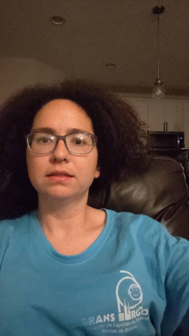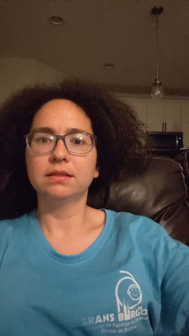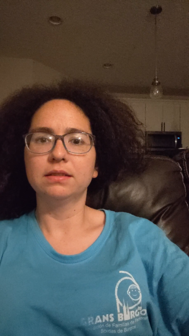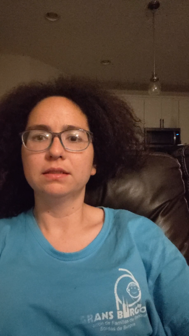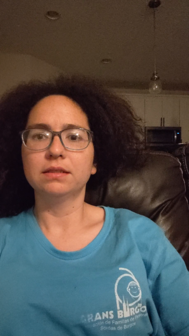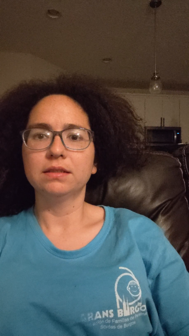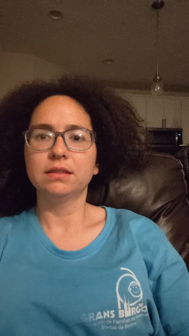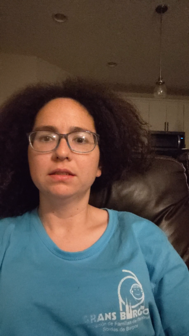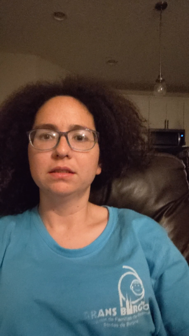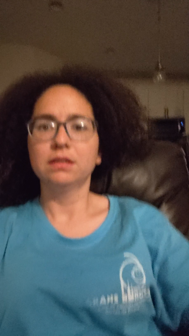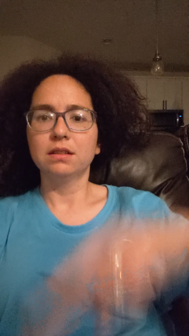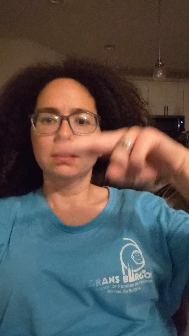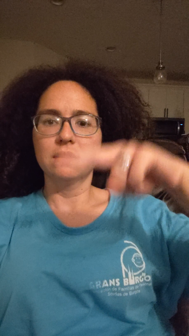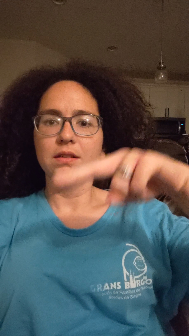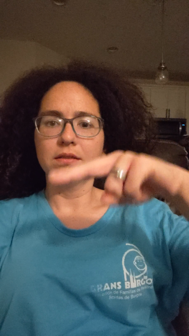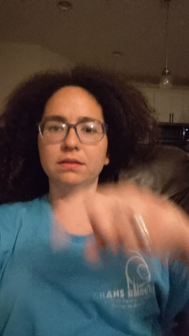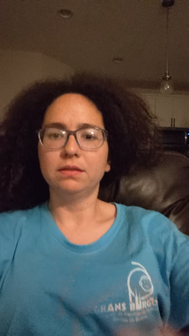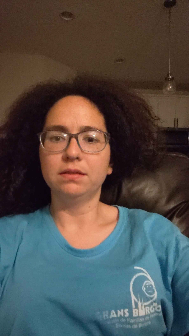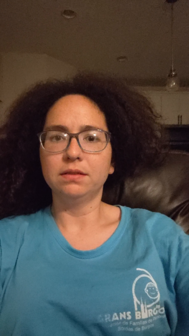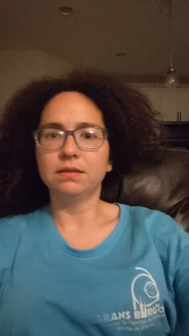nurse